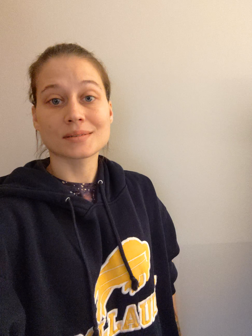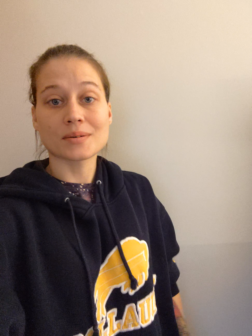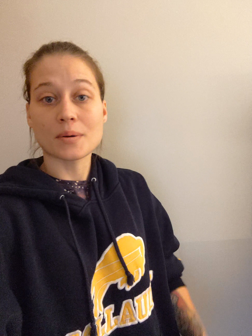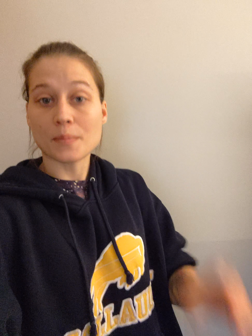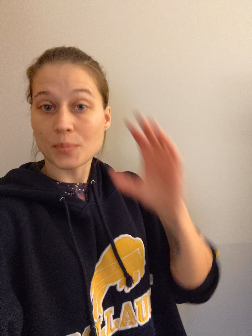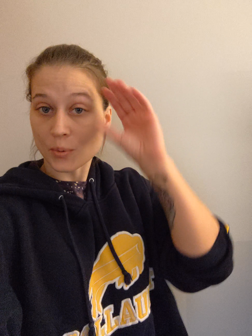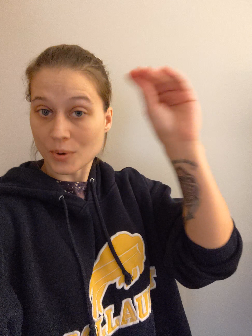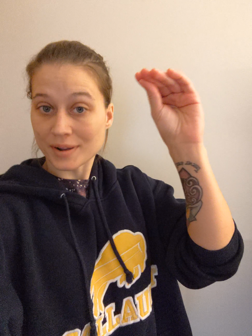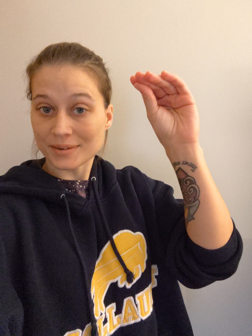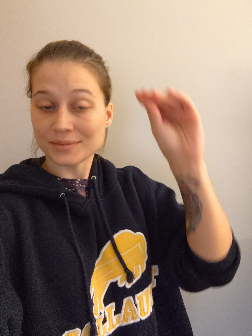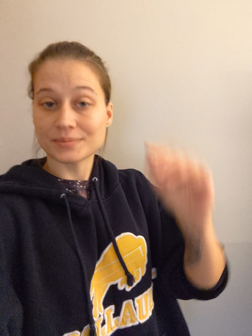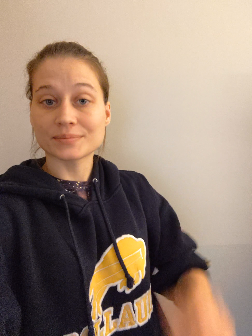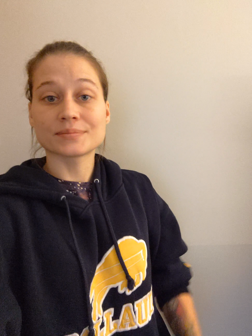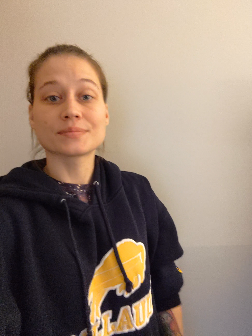boy